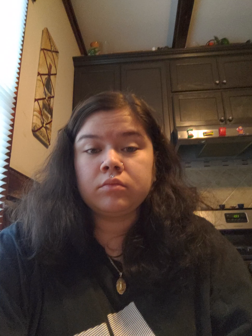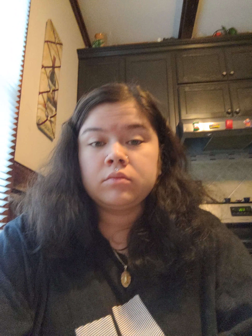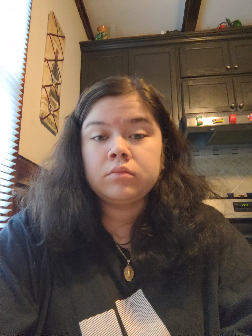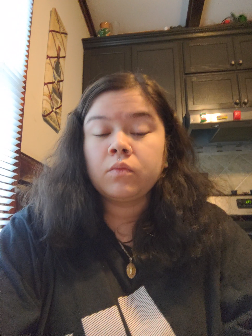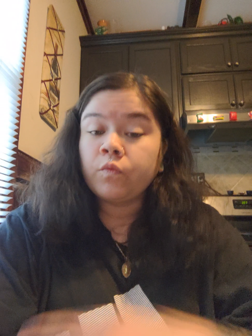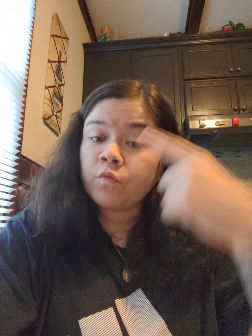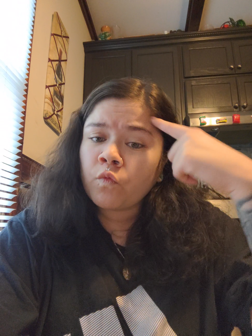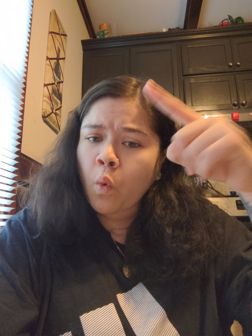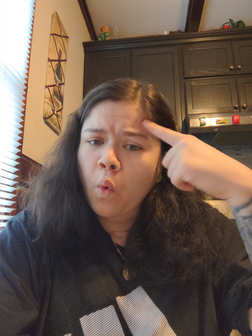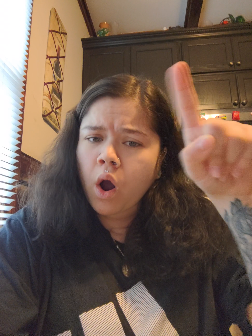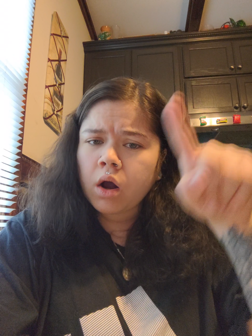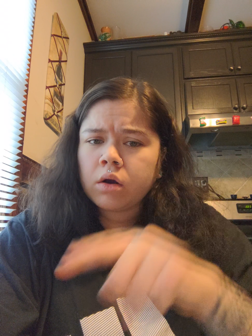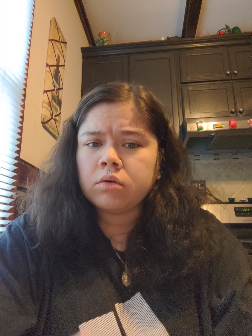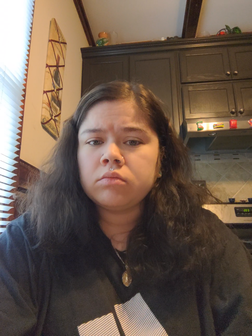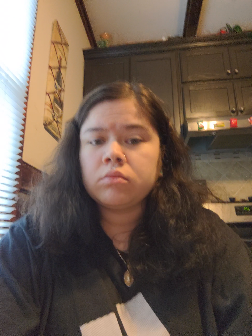for